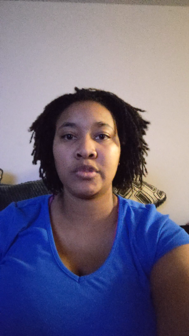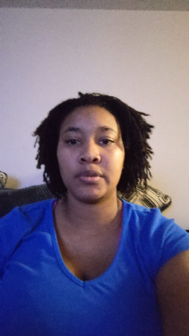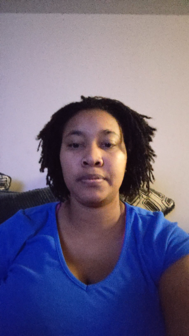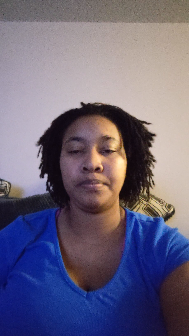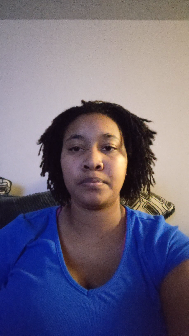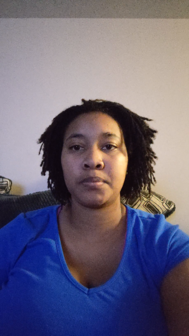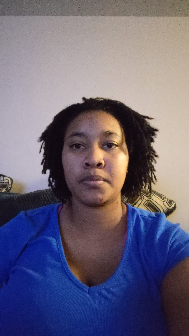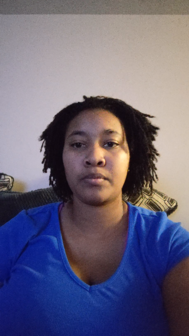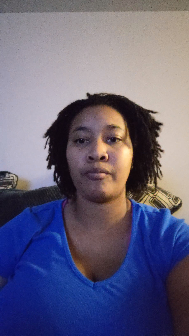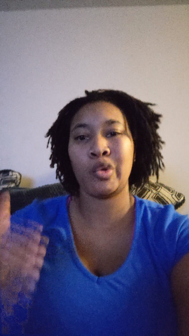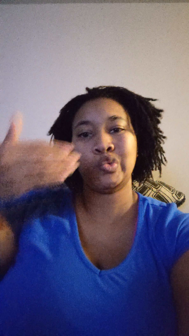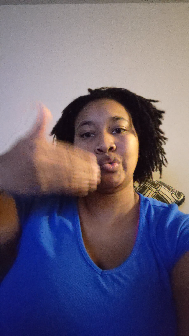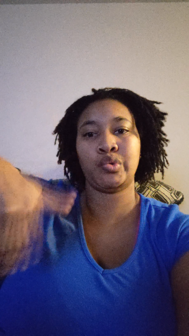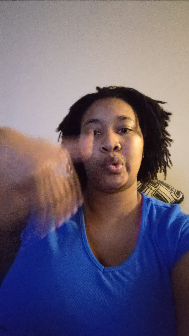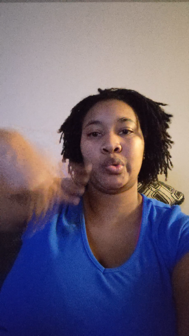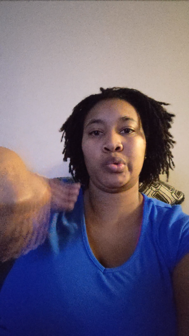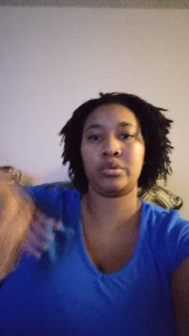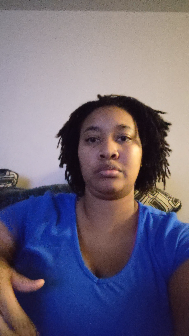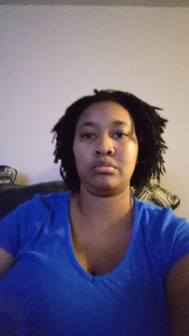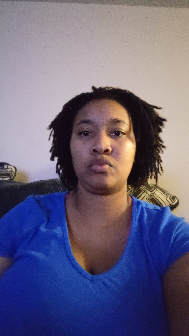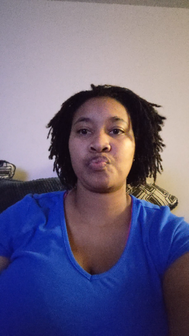shorts